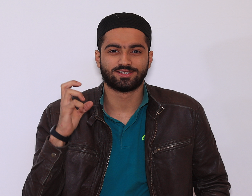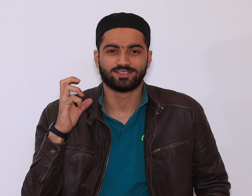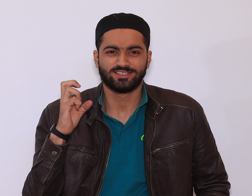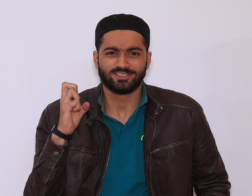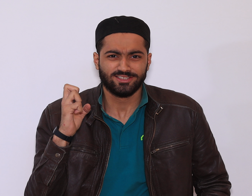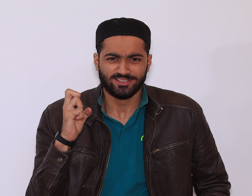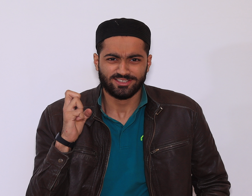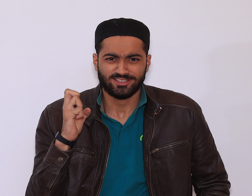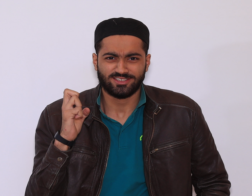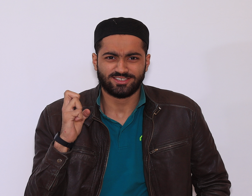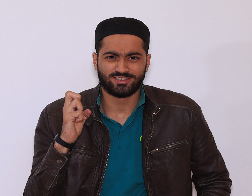stiff